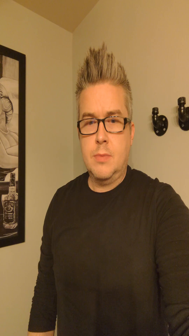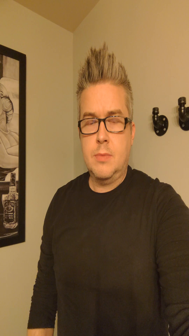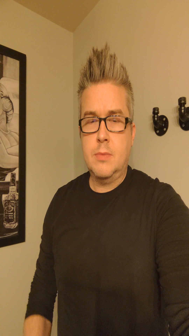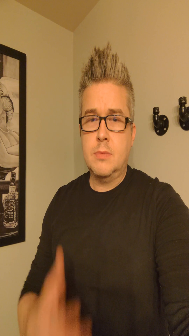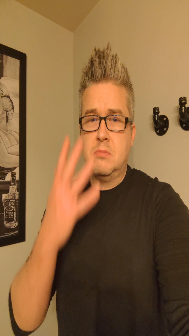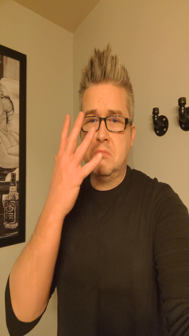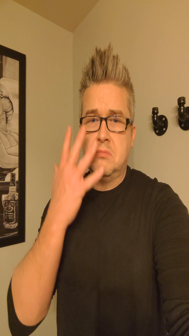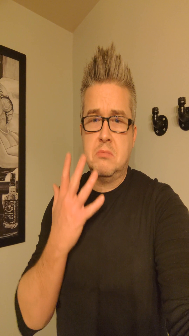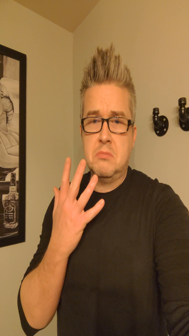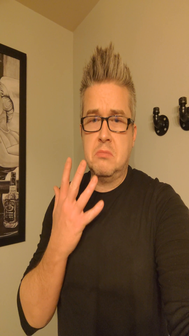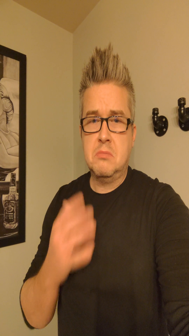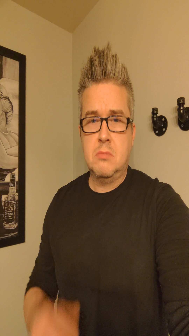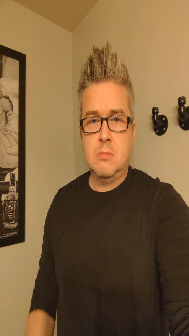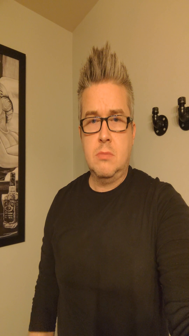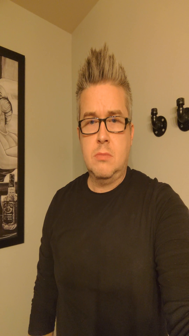sad